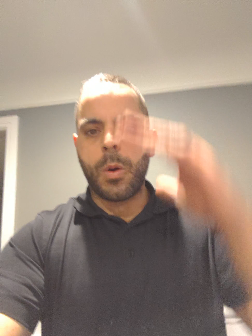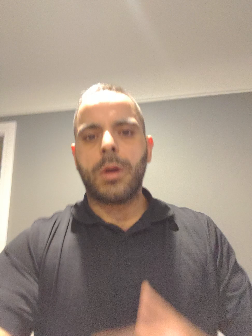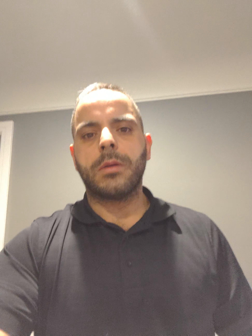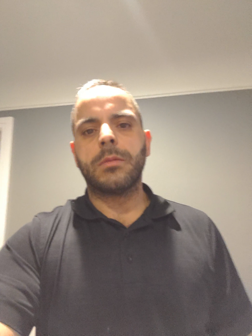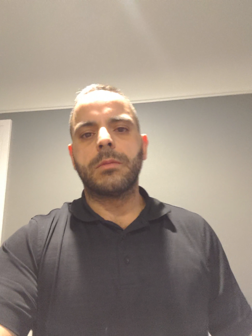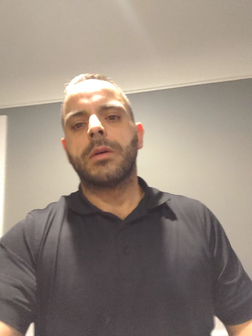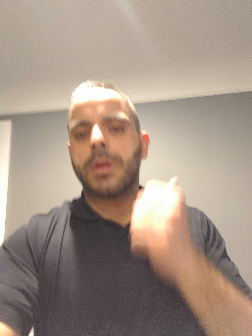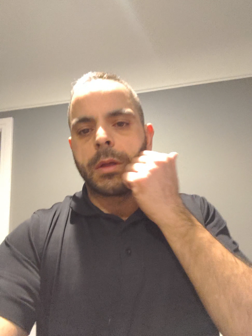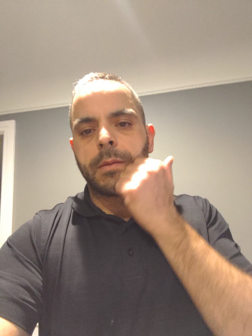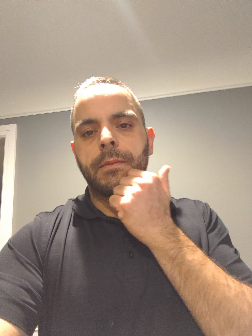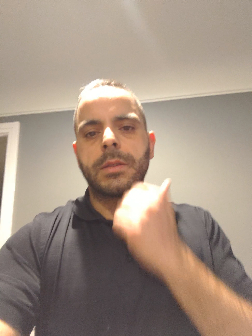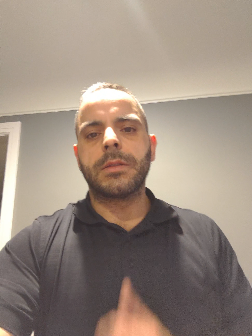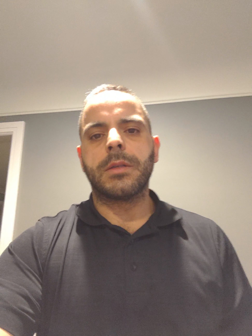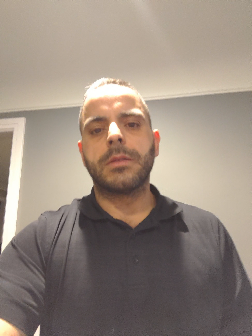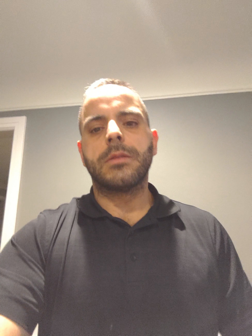every